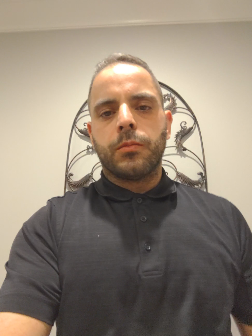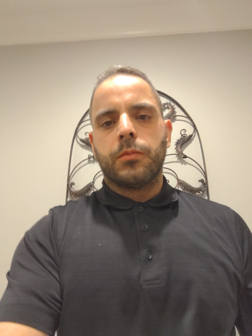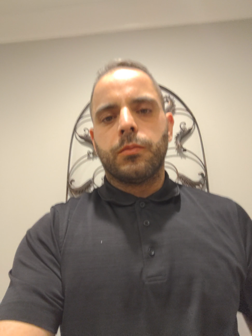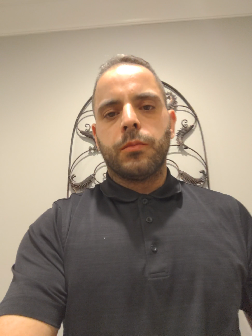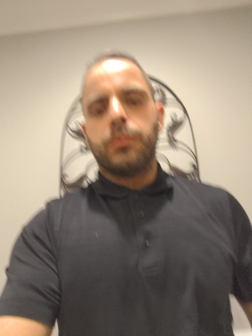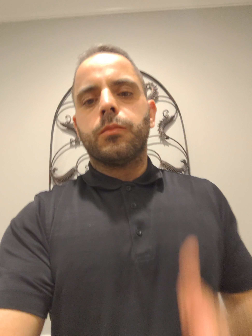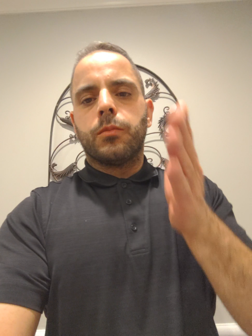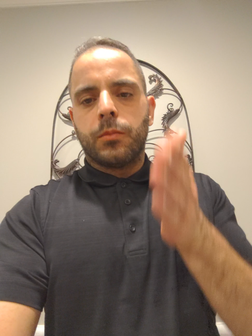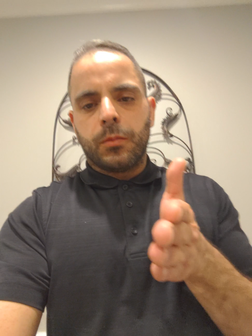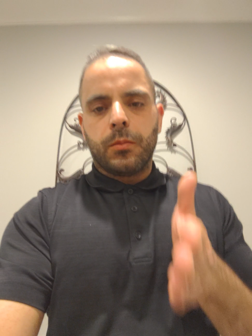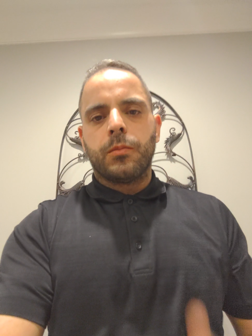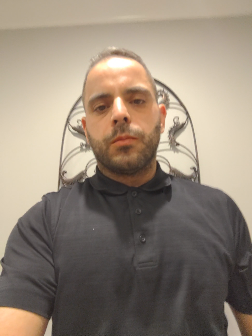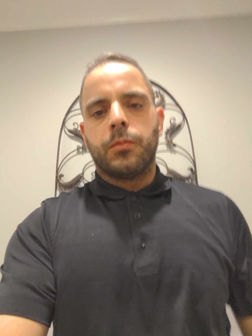person